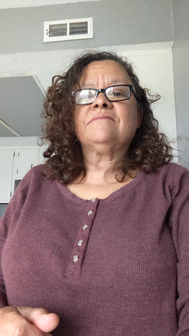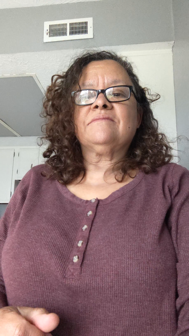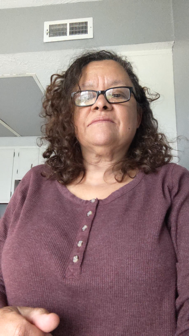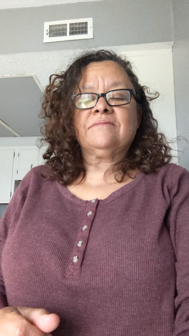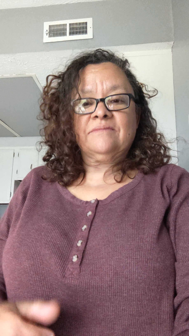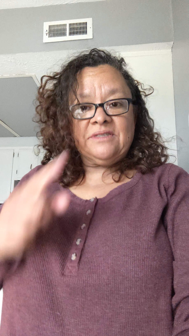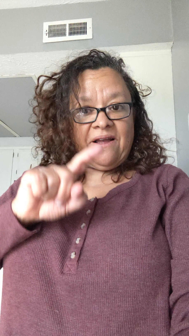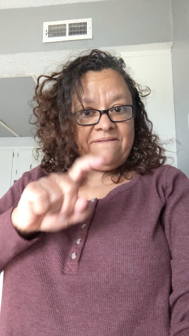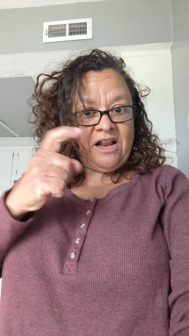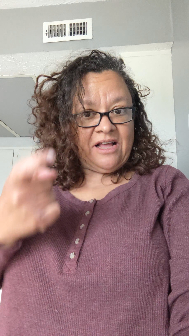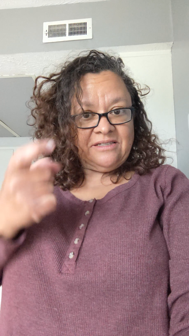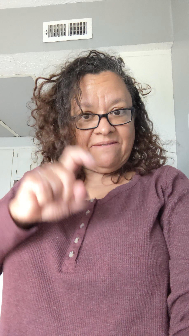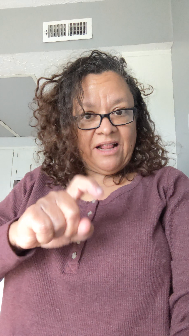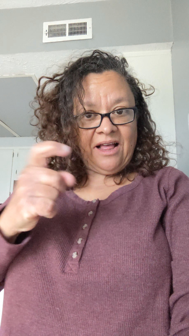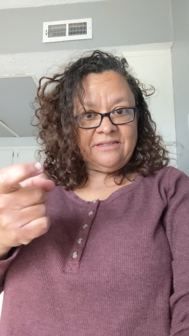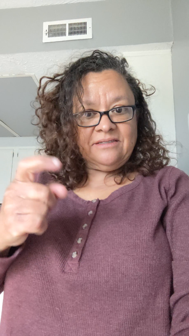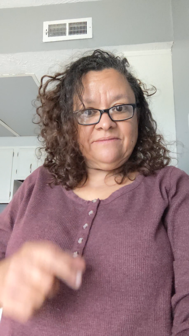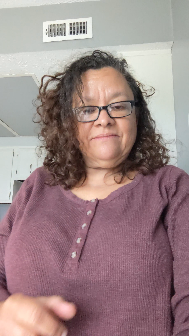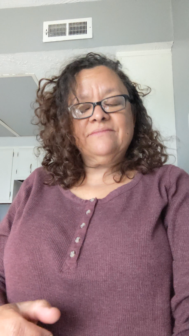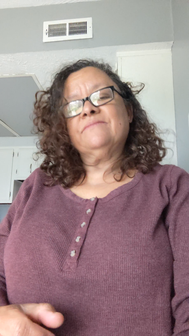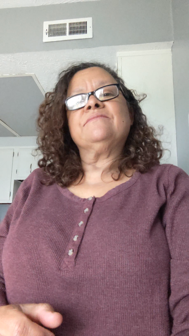friend